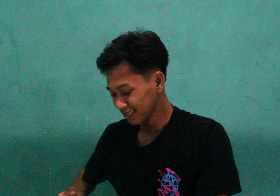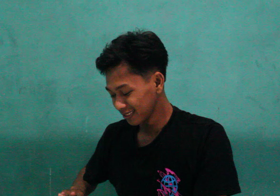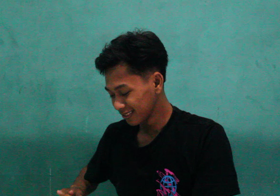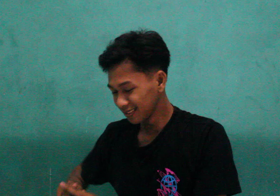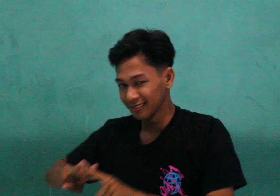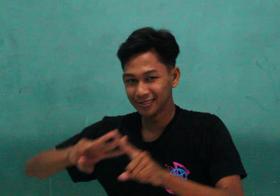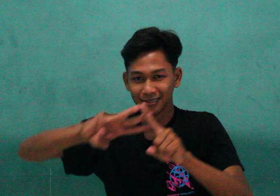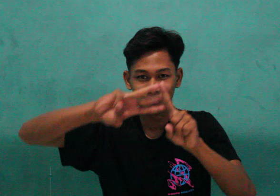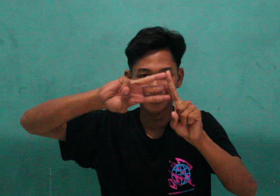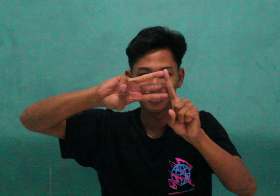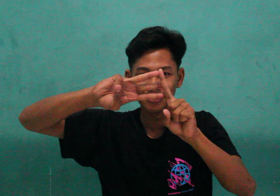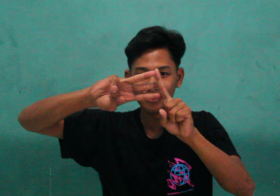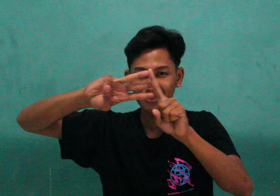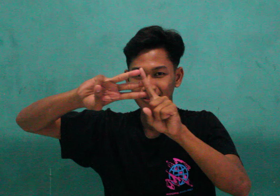B